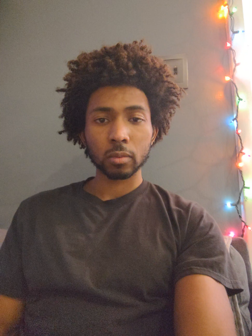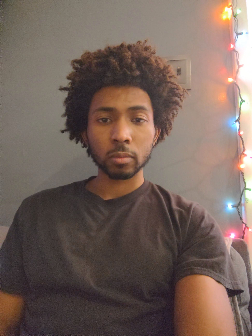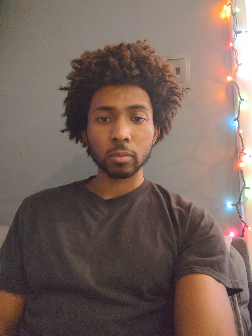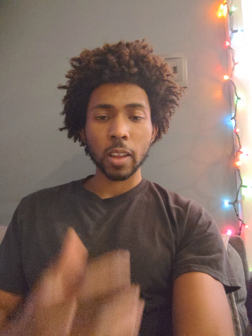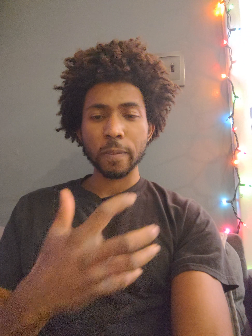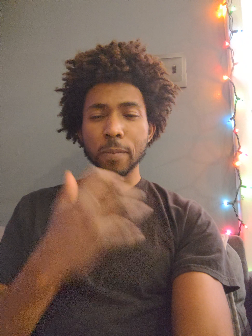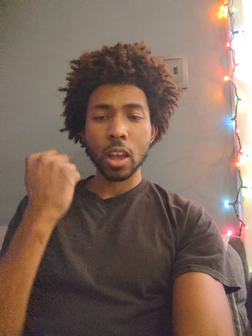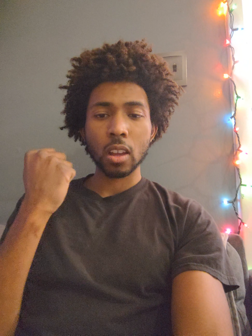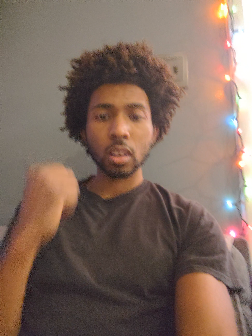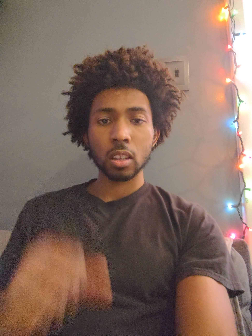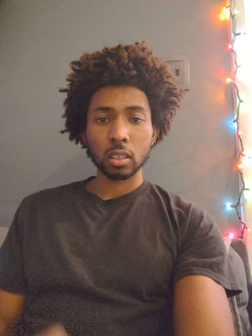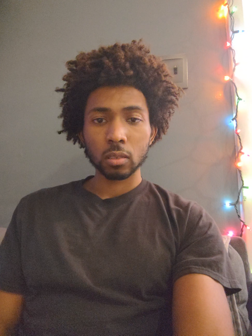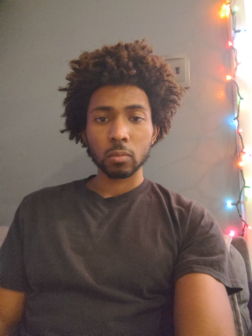fast